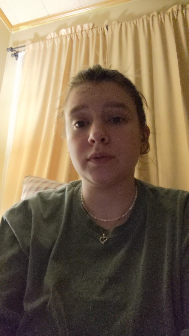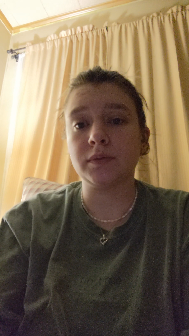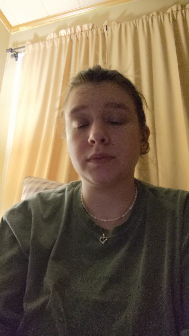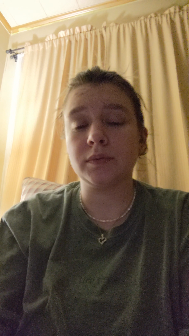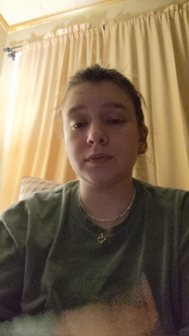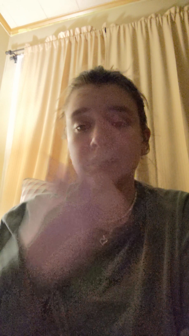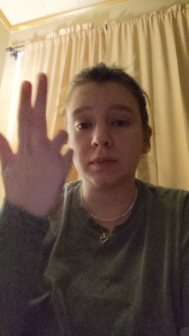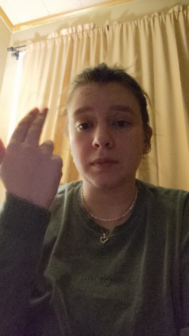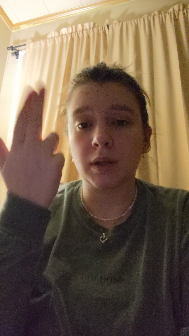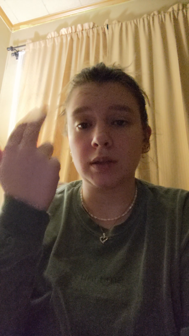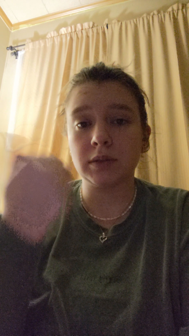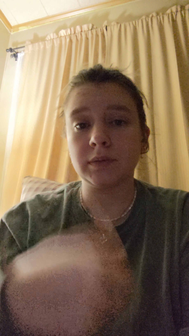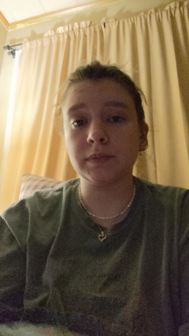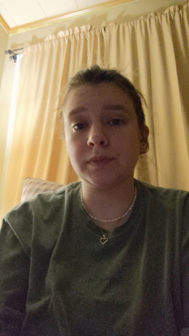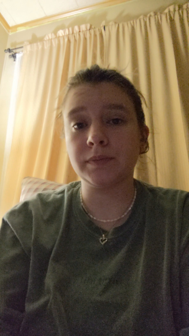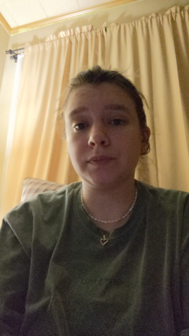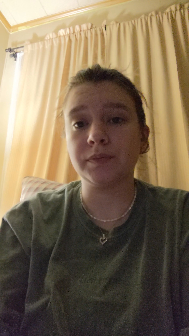bunny